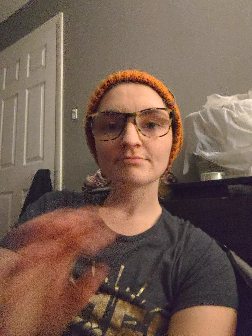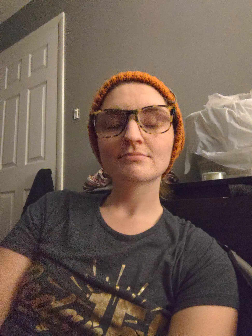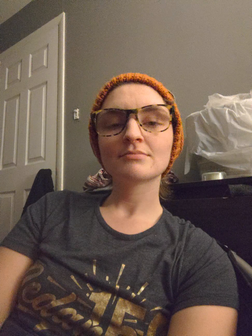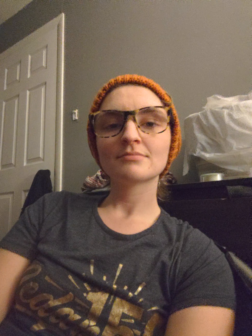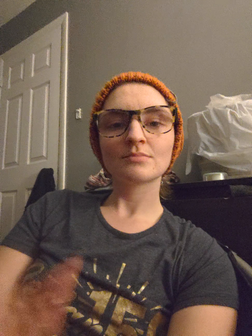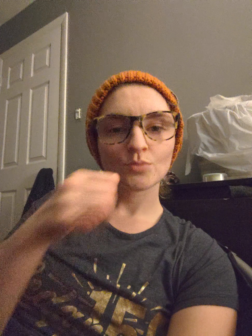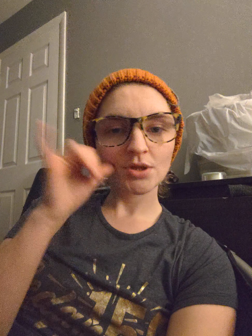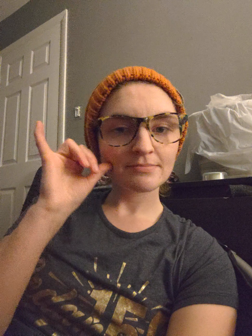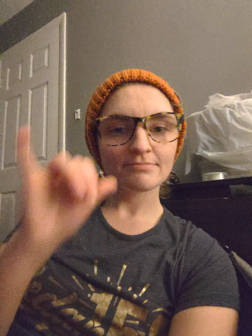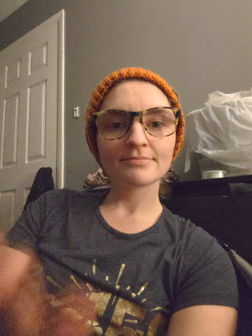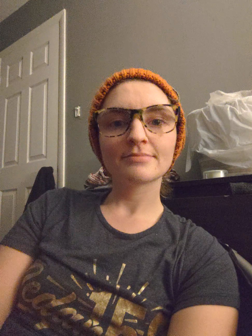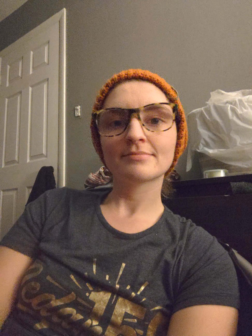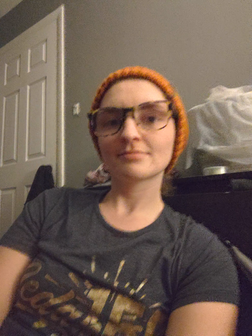yesterday